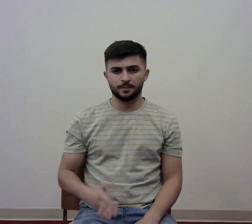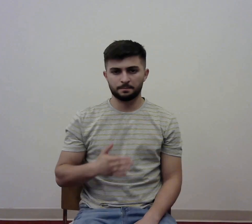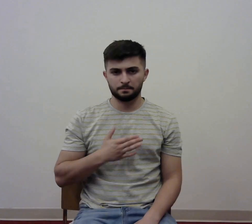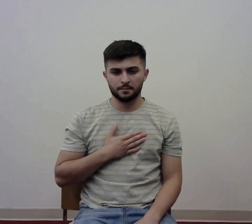mən